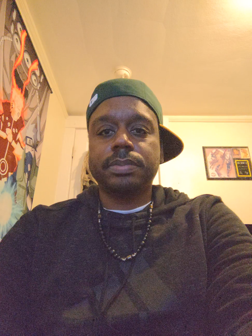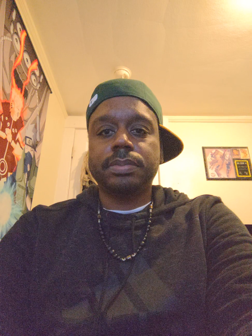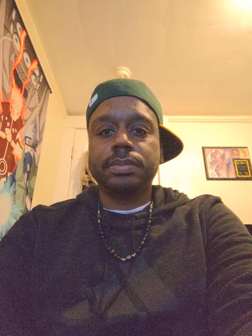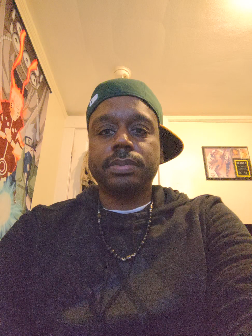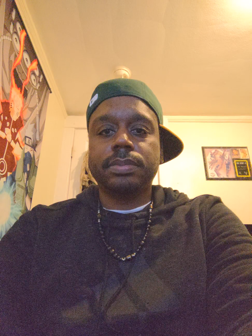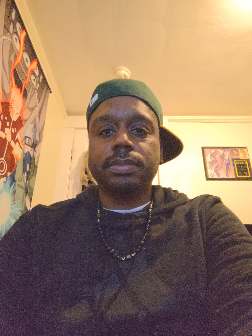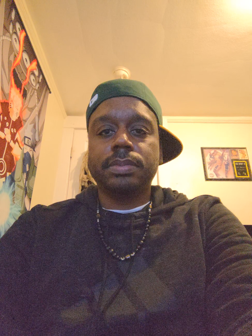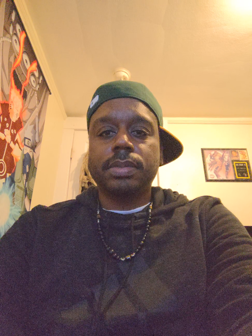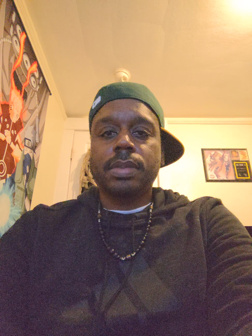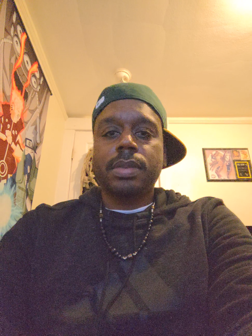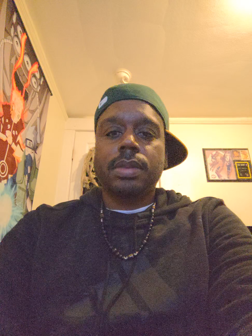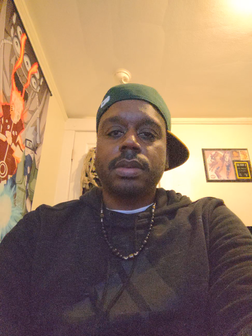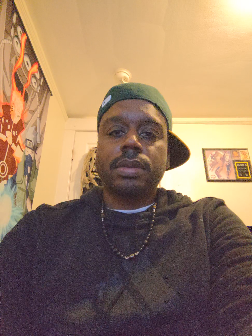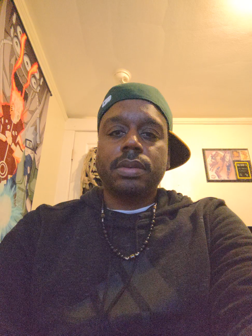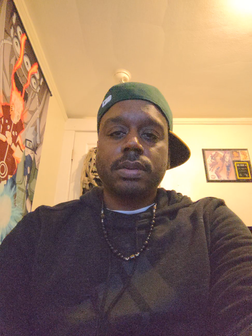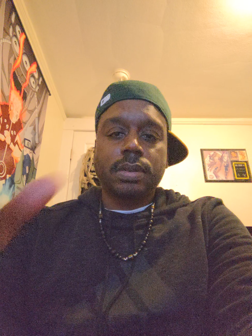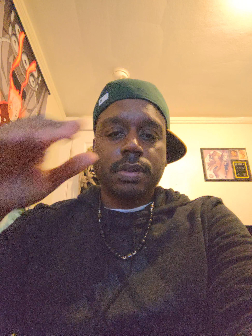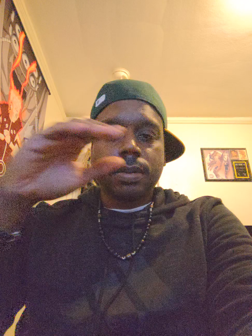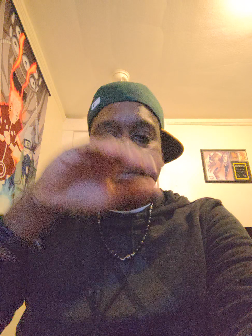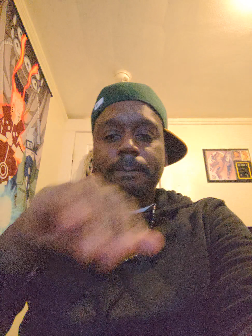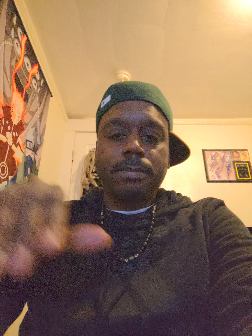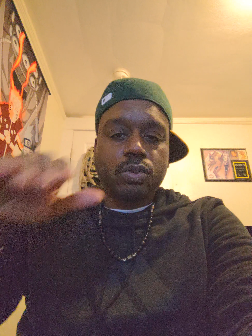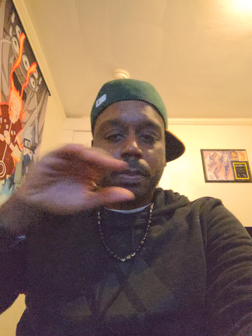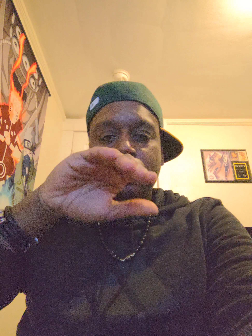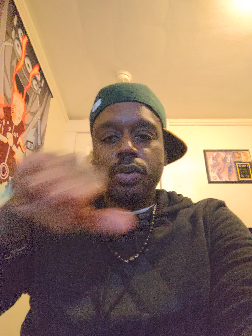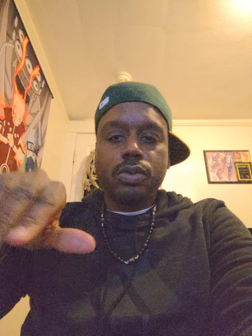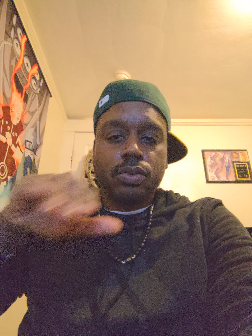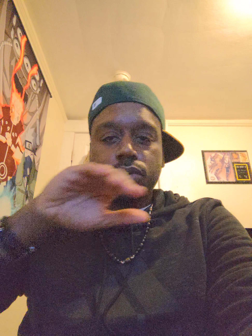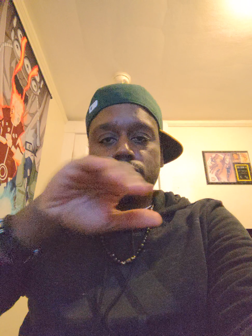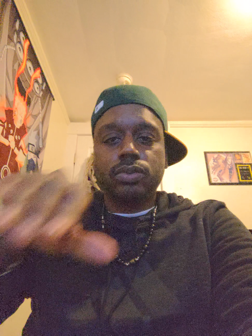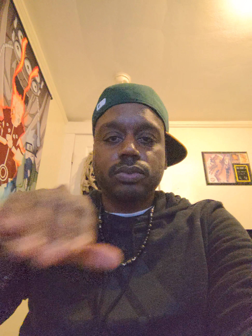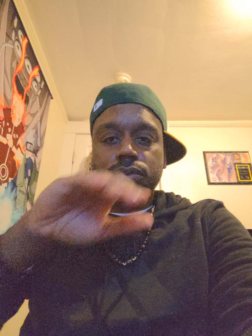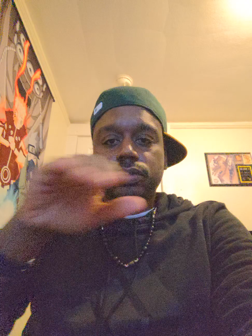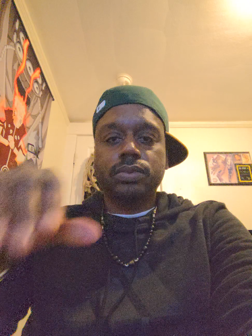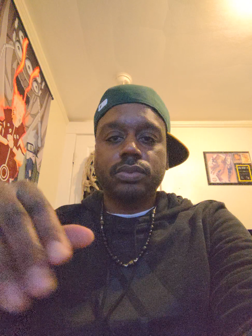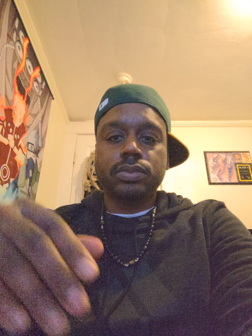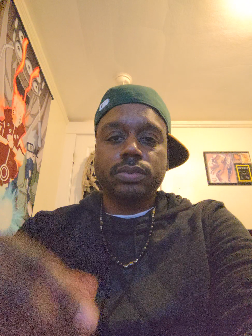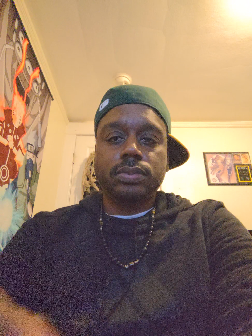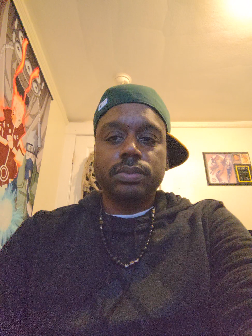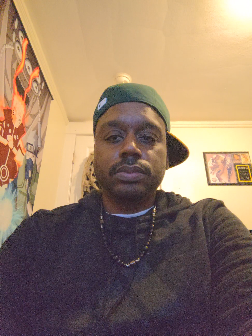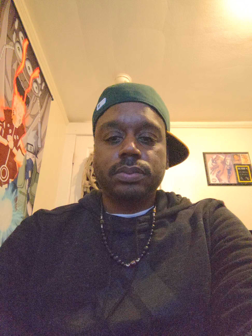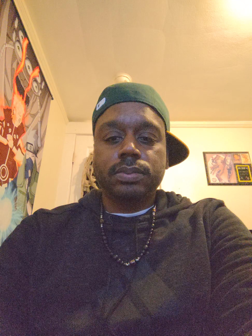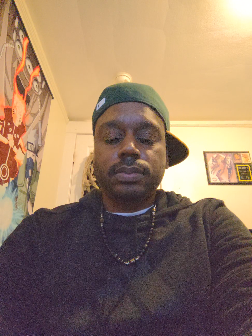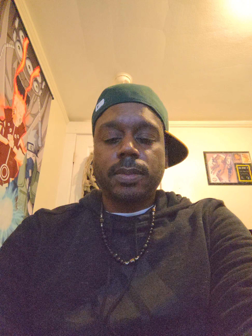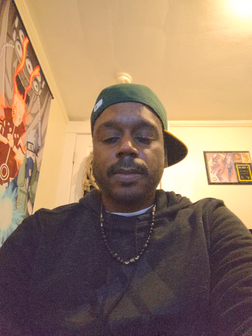pool